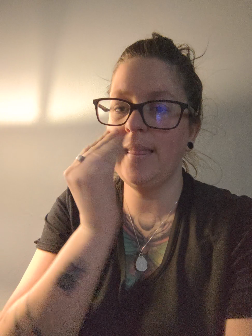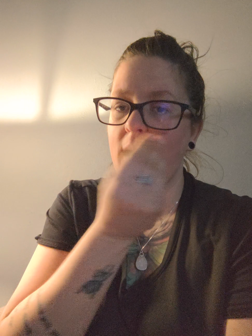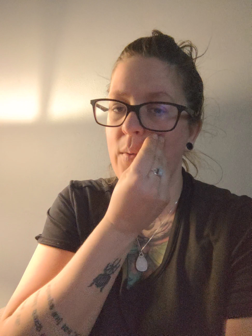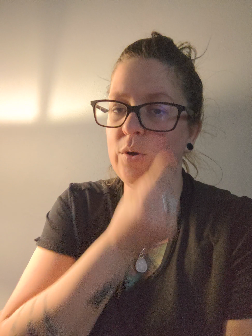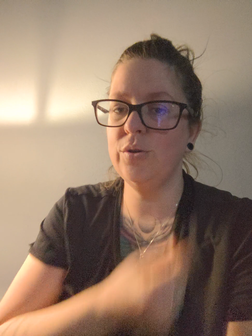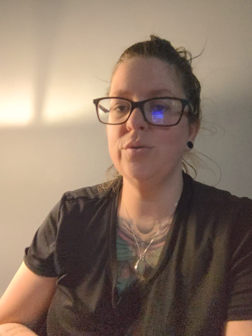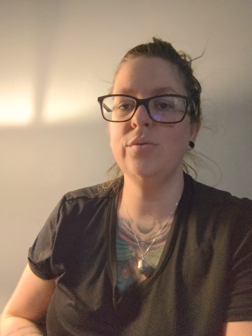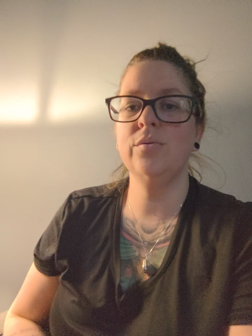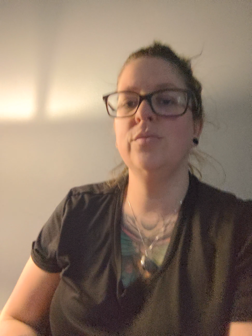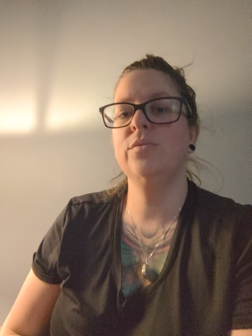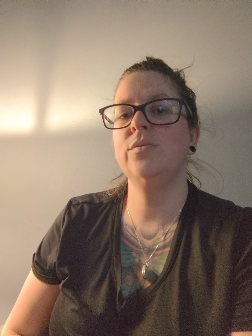flower